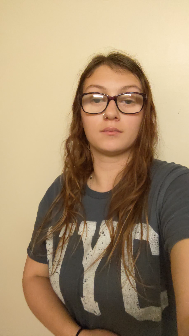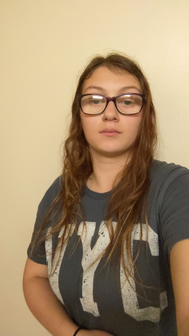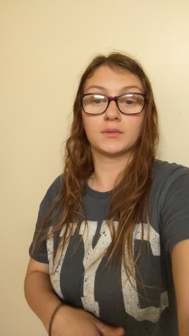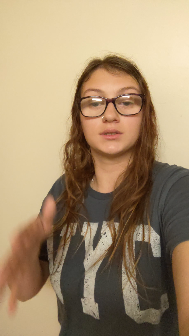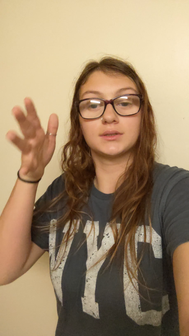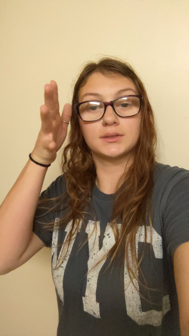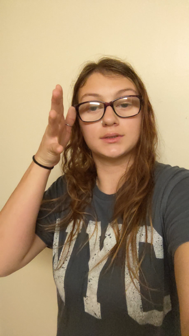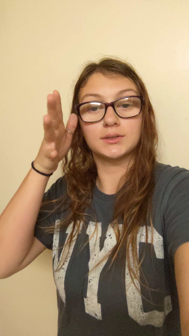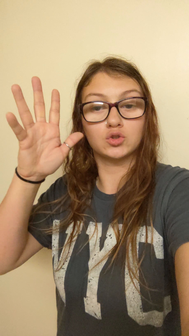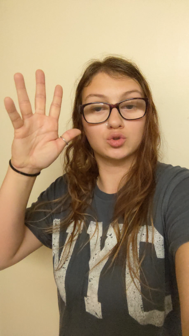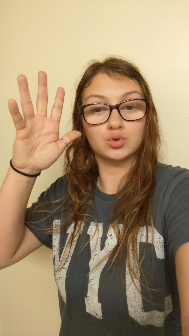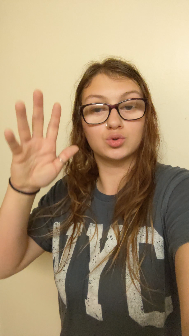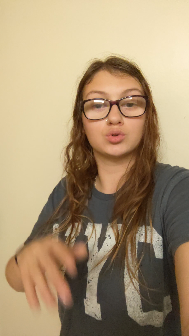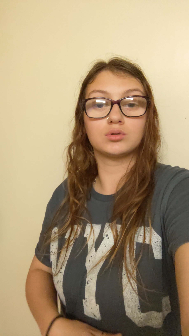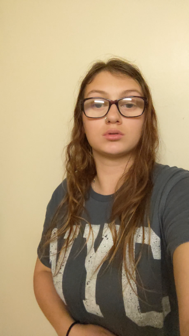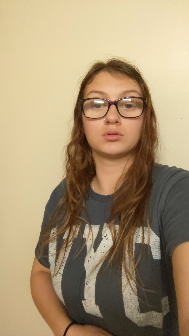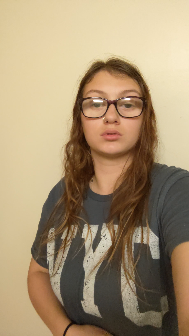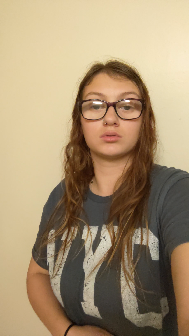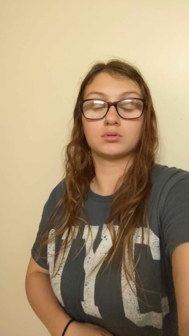deer